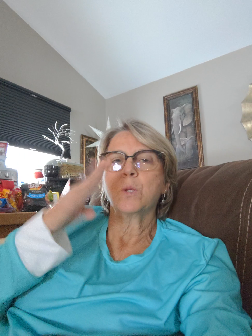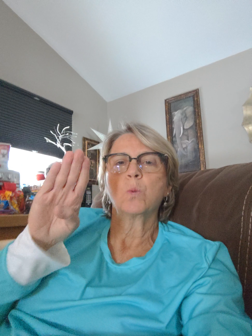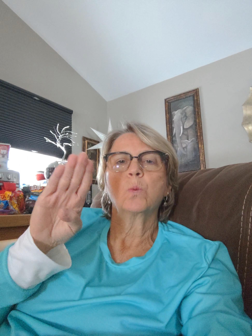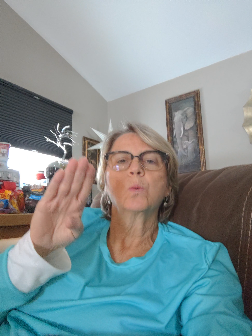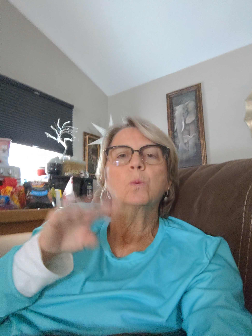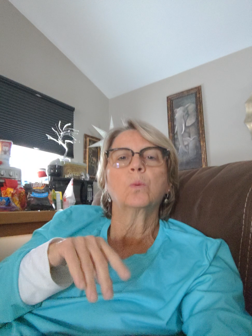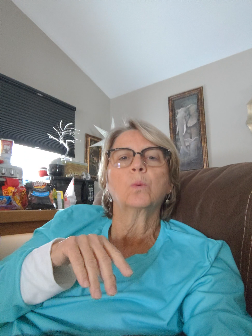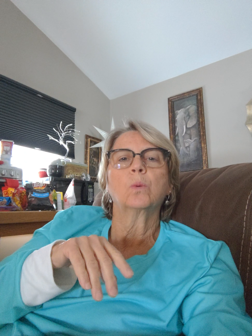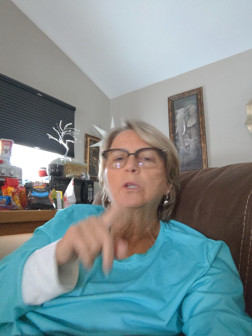blue